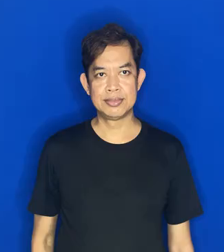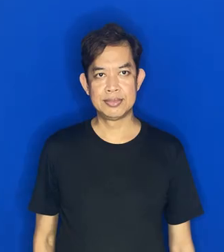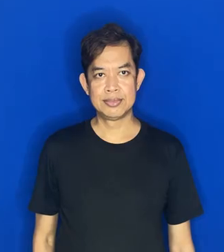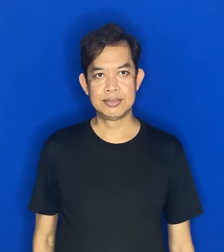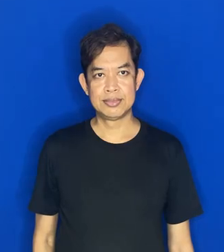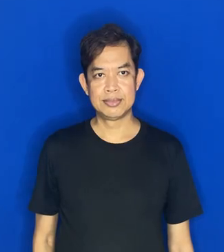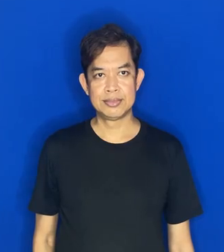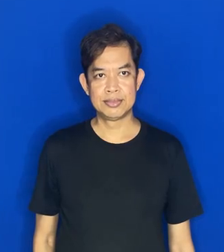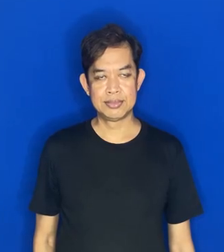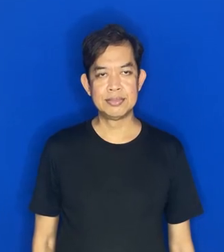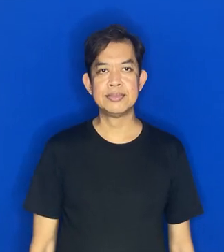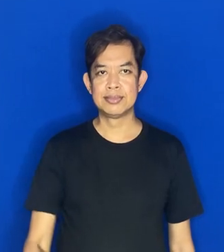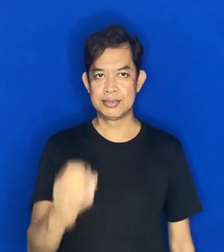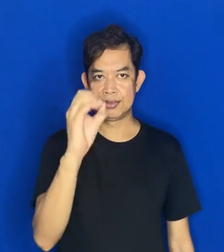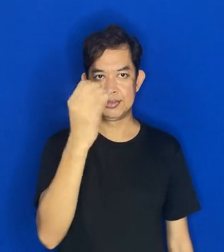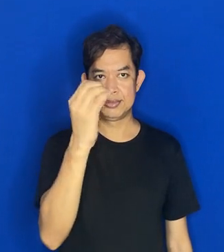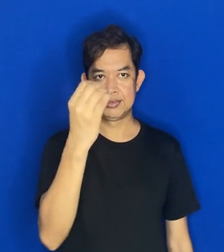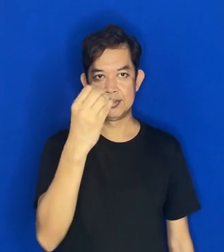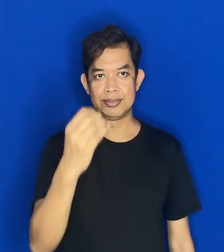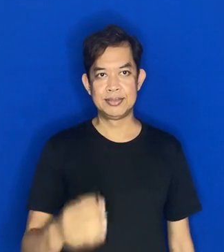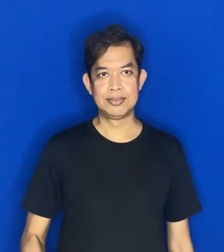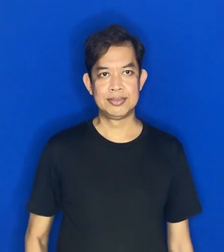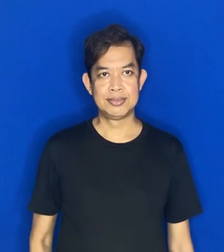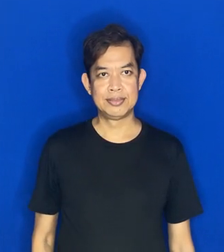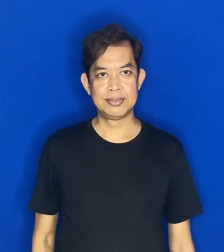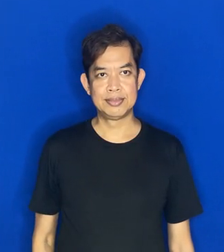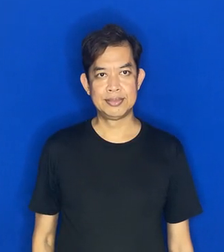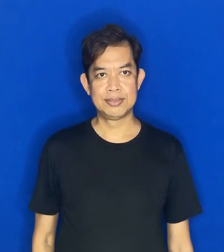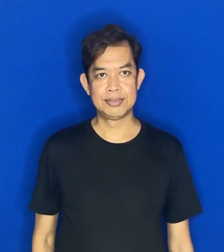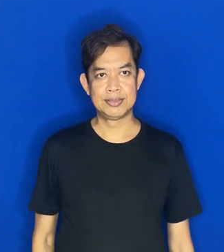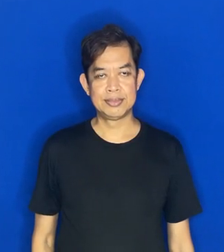orange